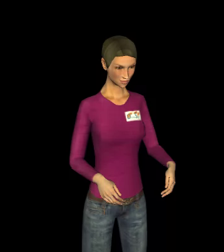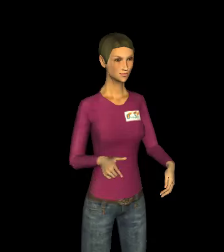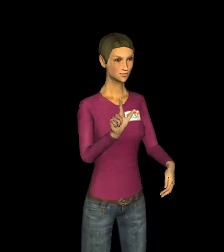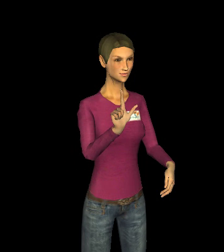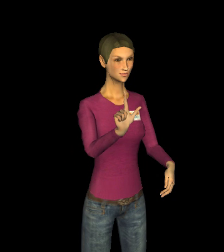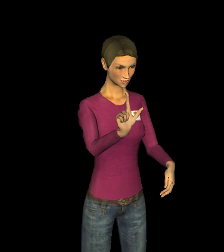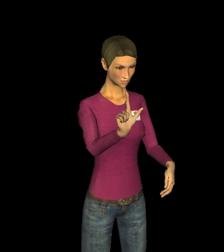2